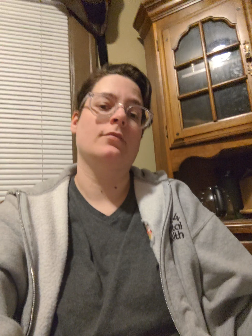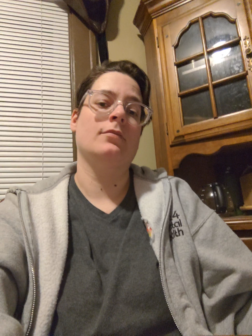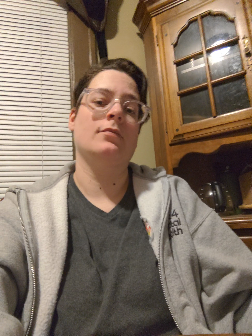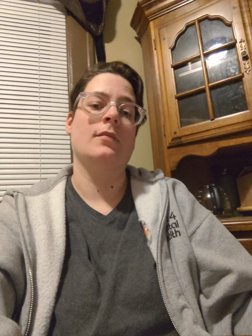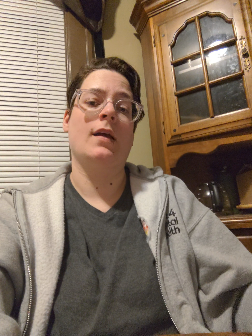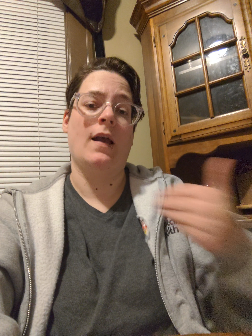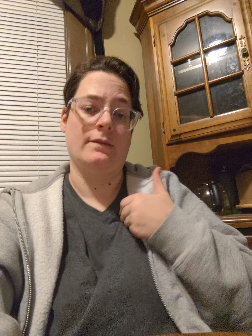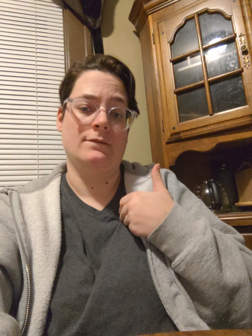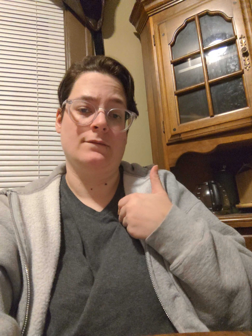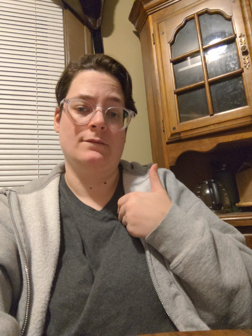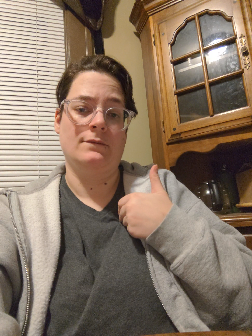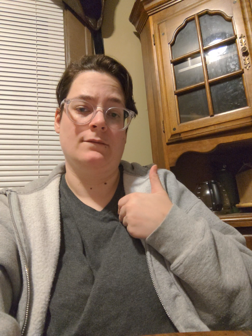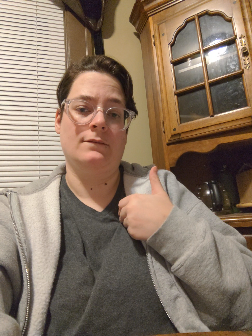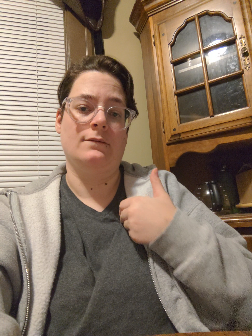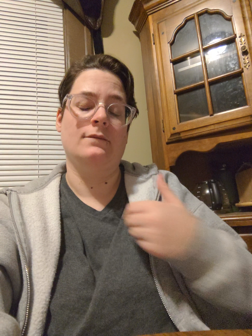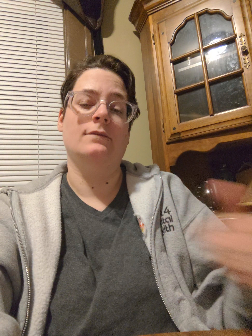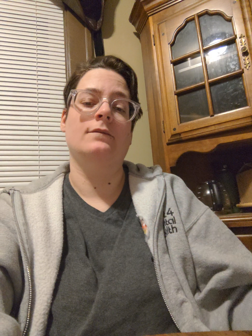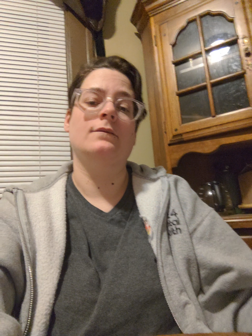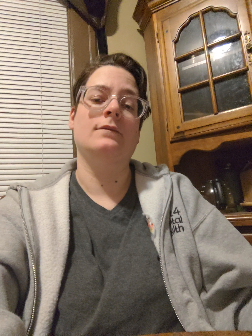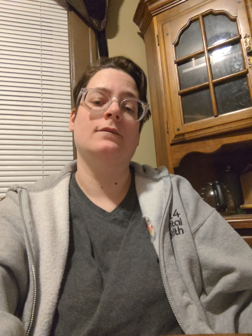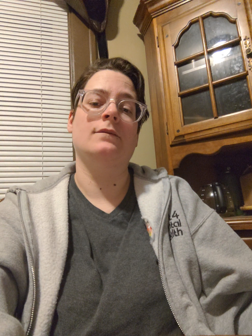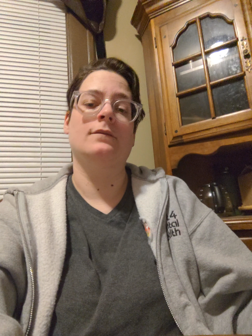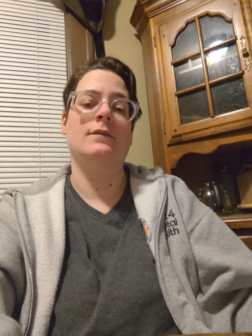have